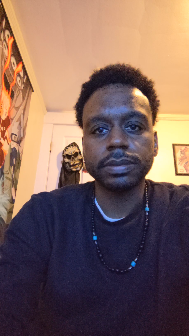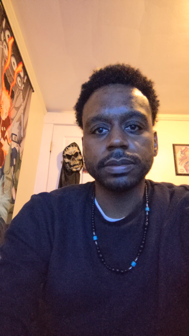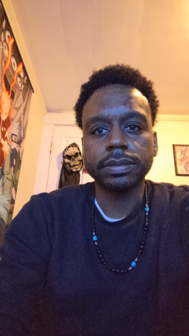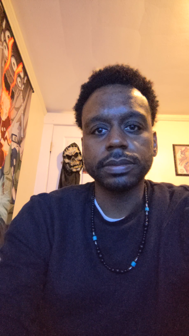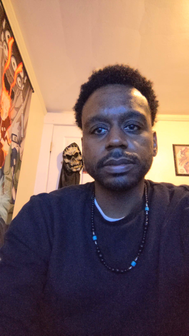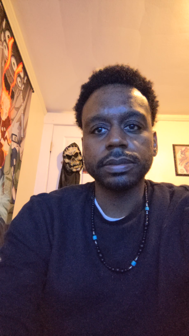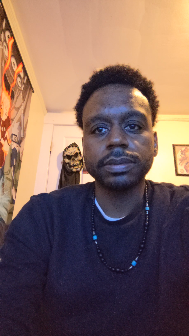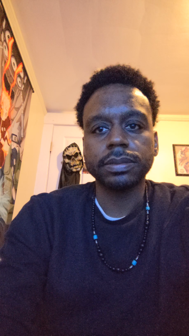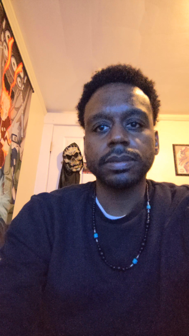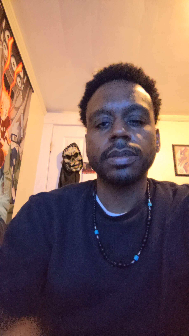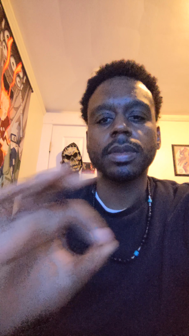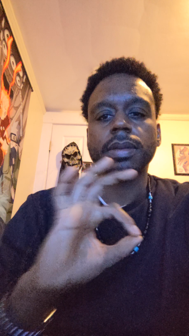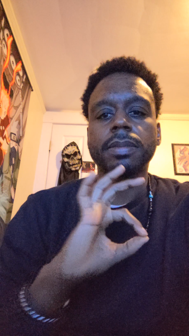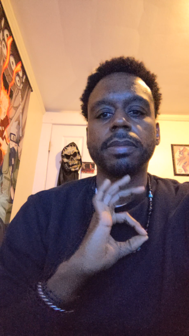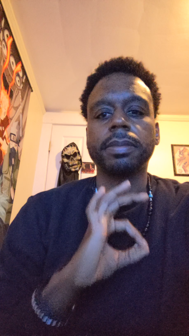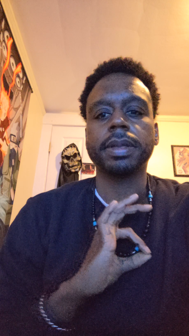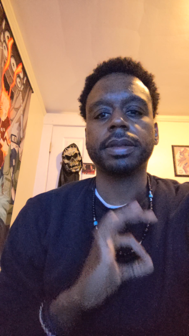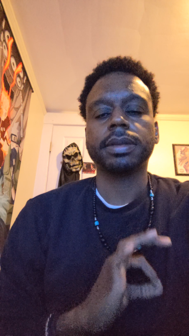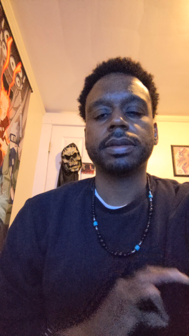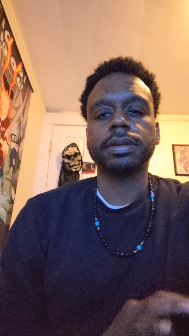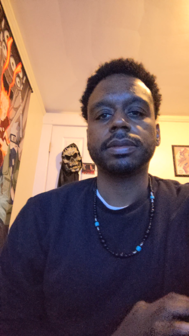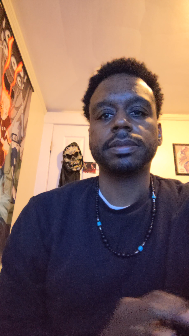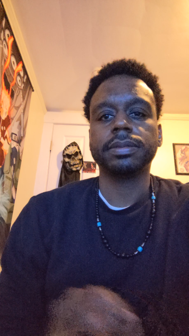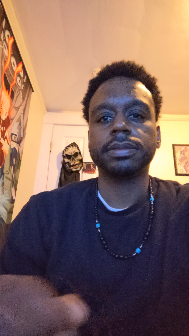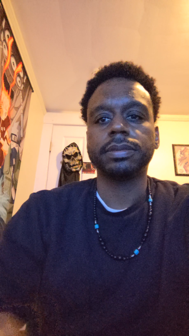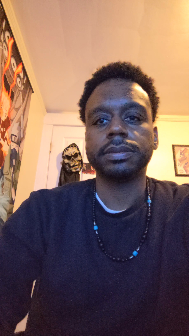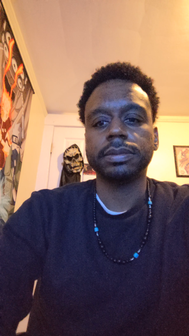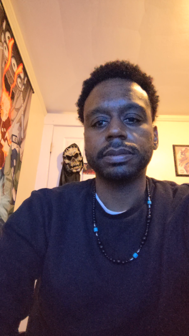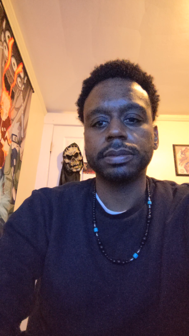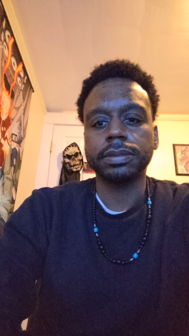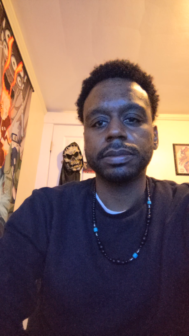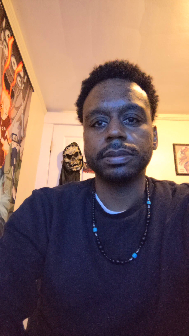button